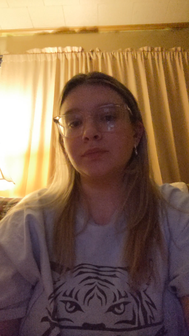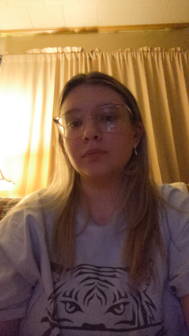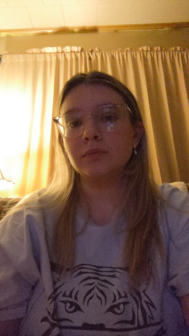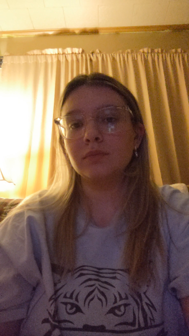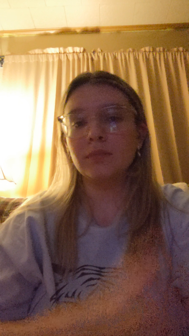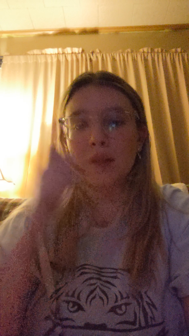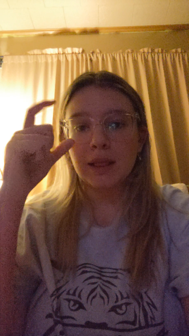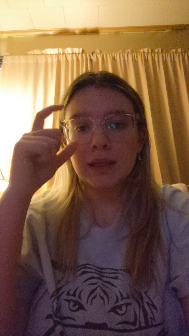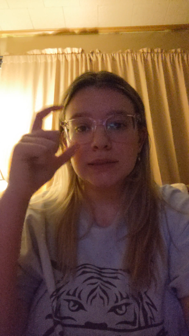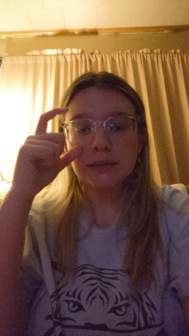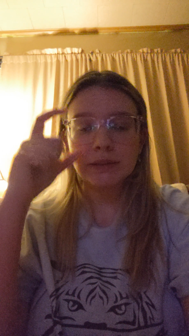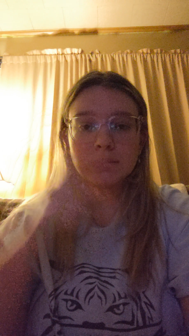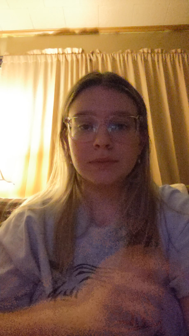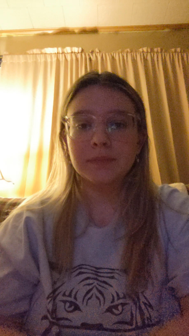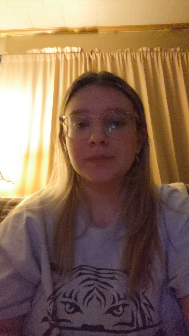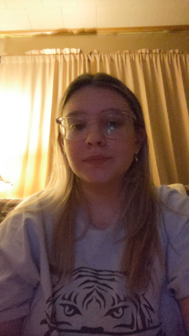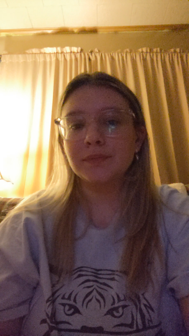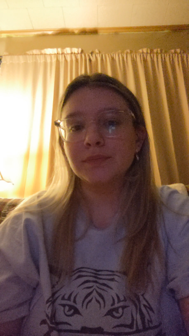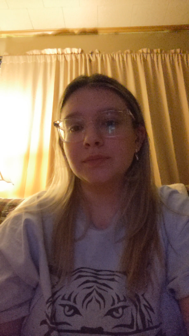glasses